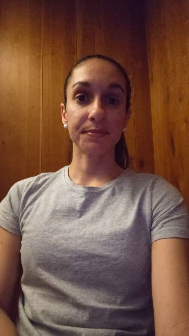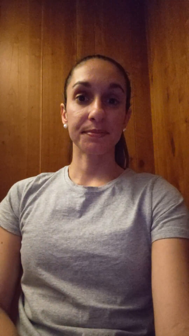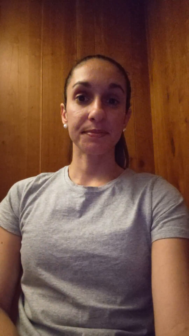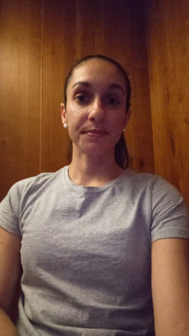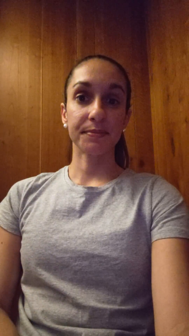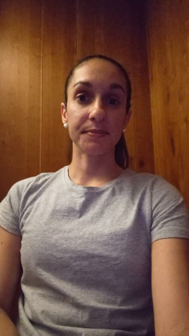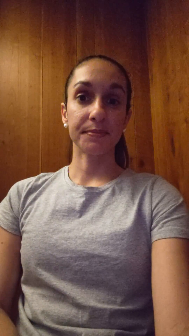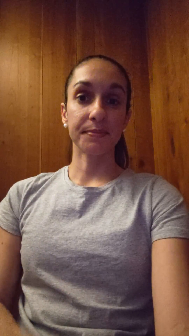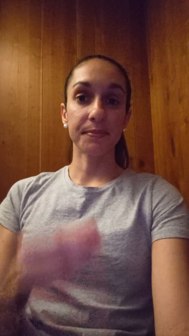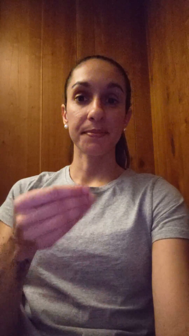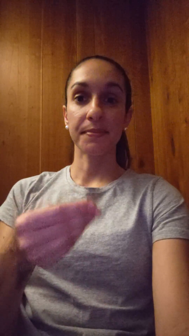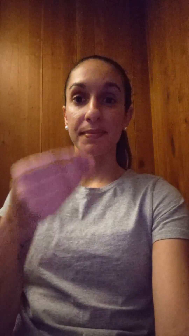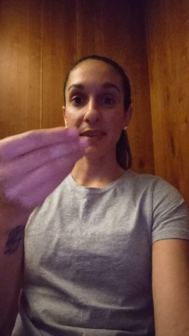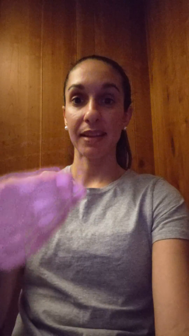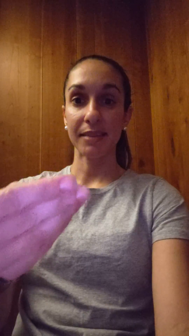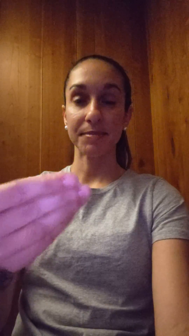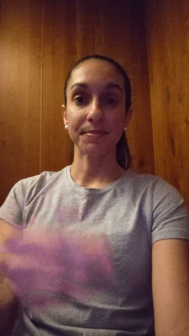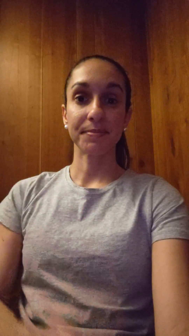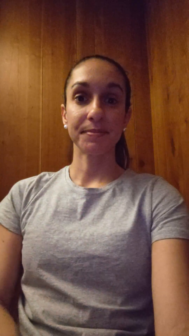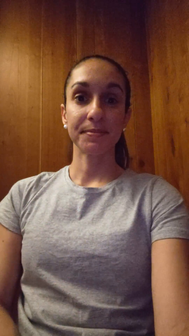buy